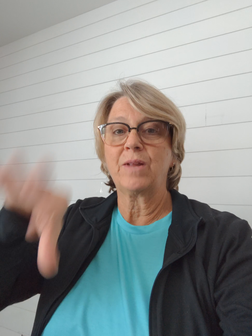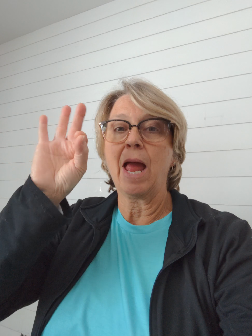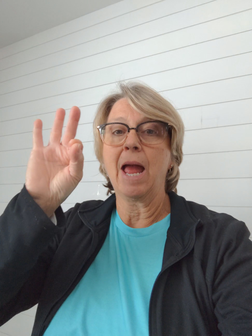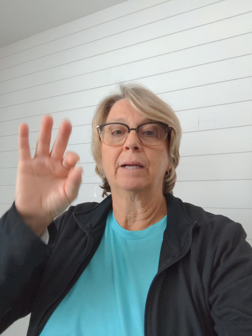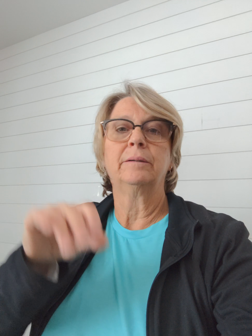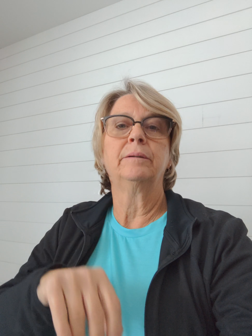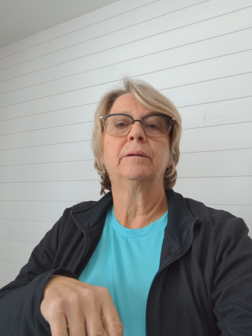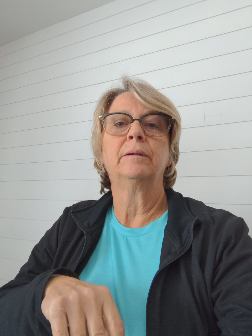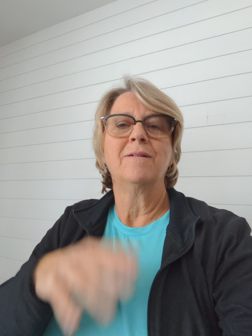find